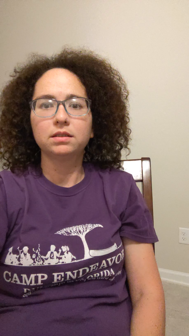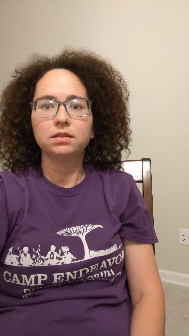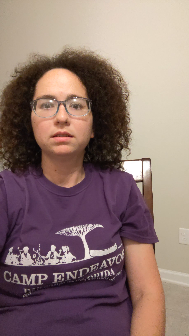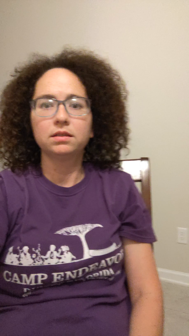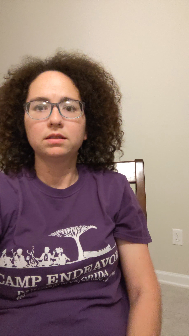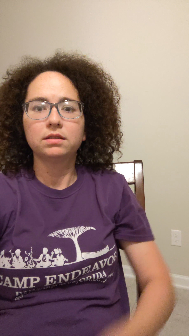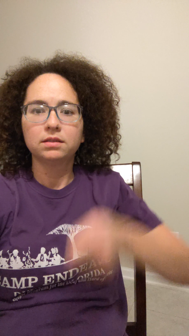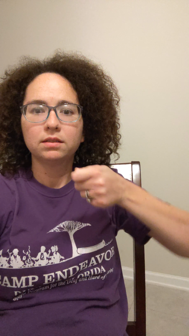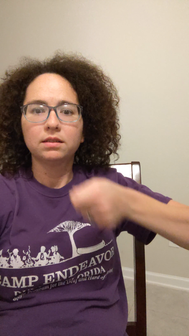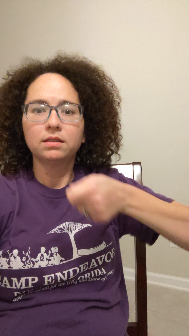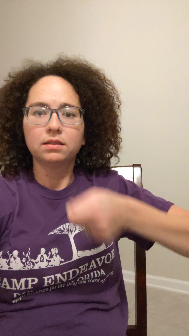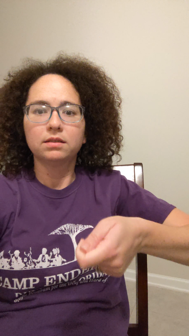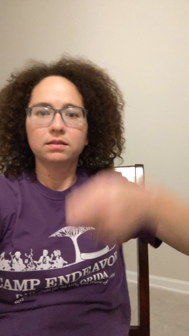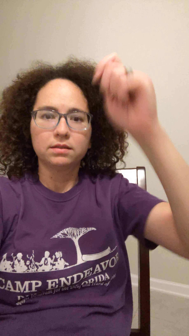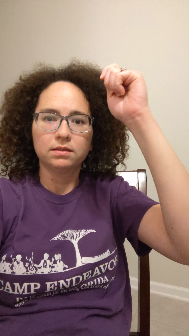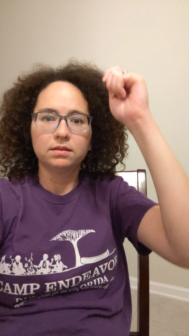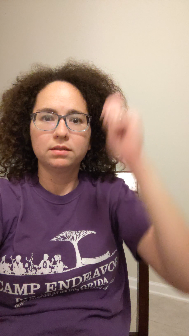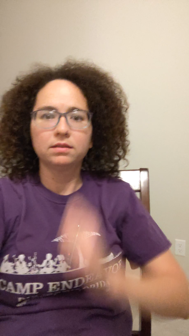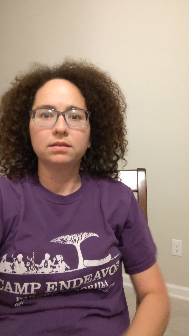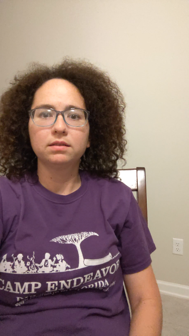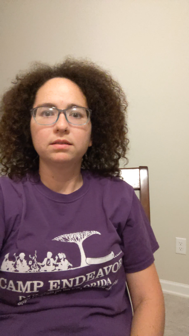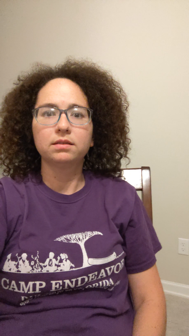shovel